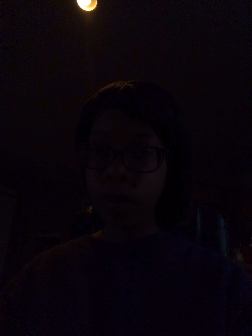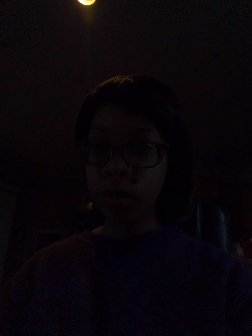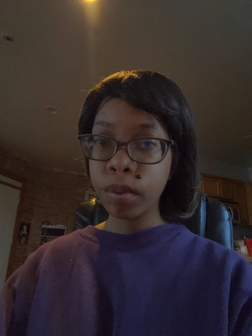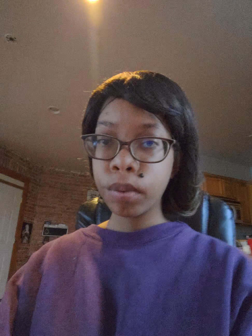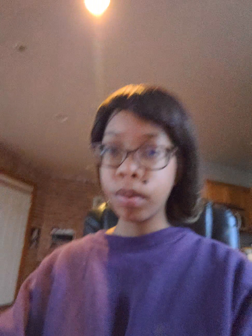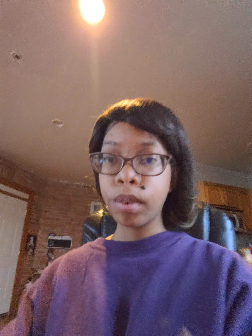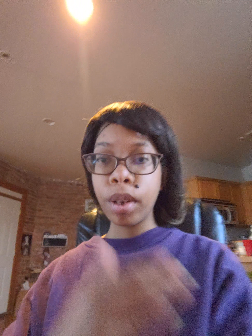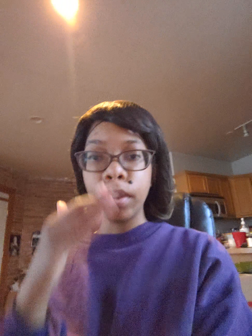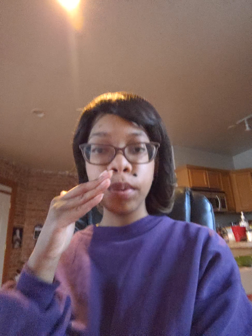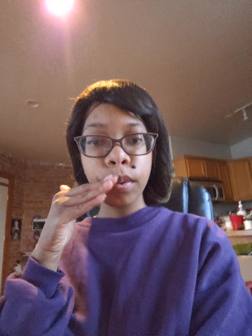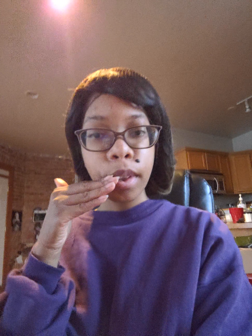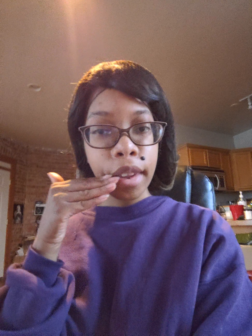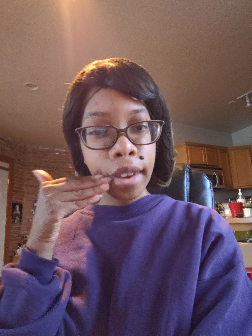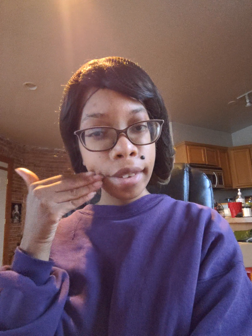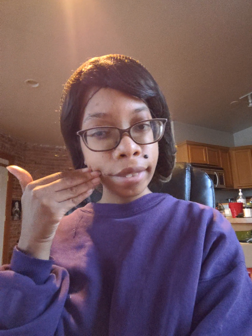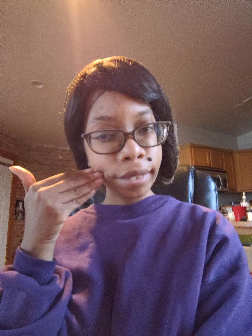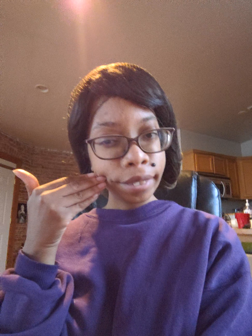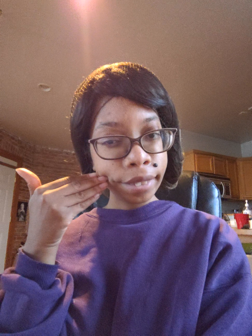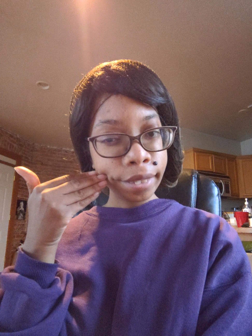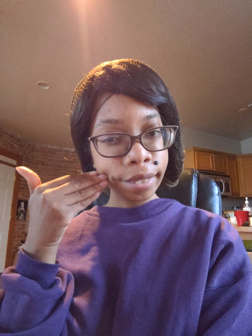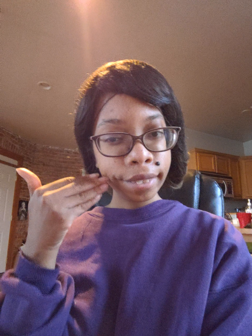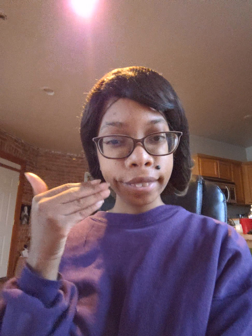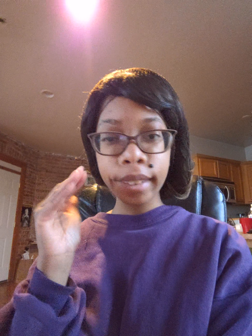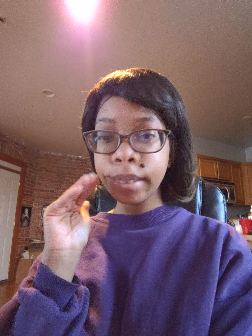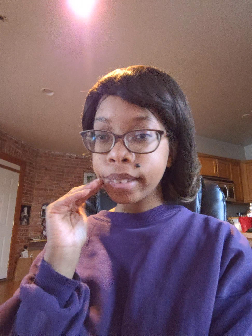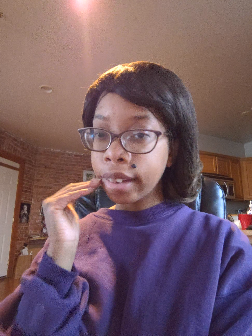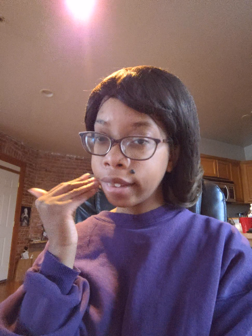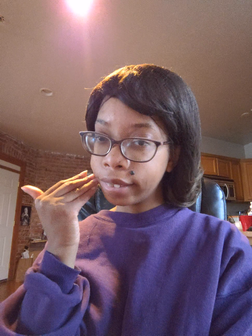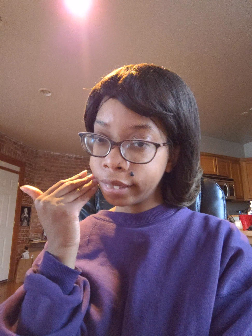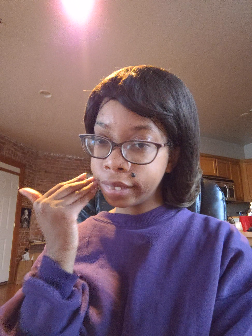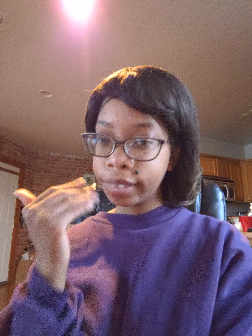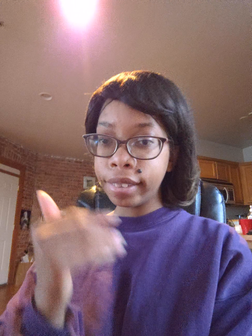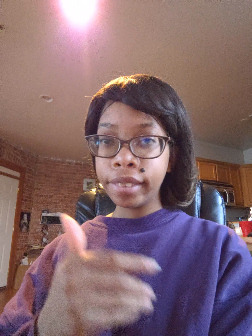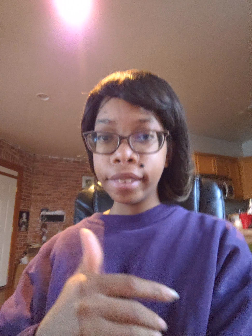smile